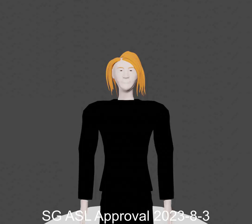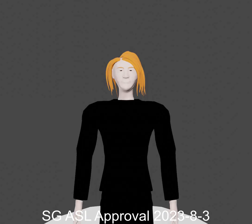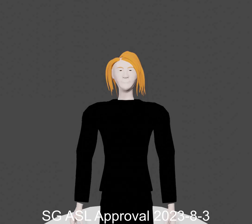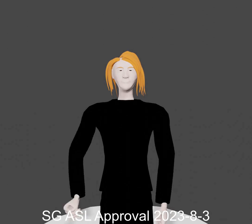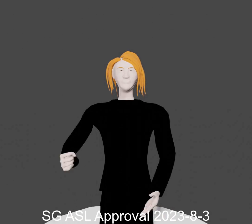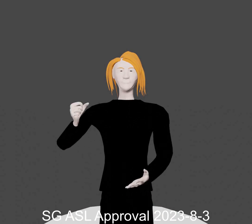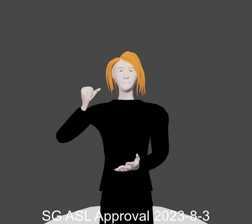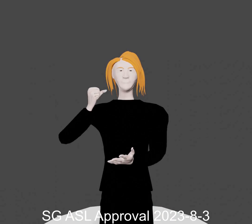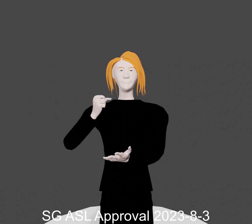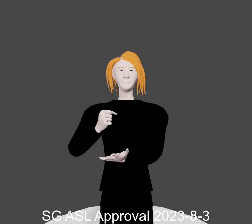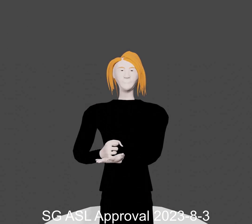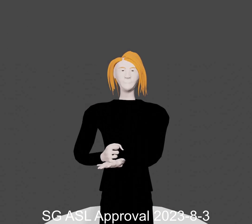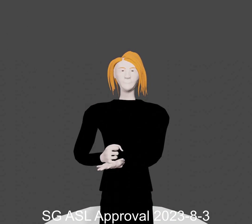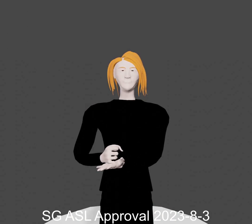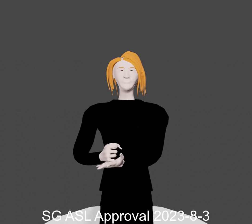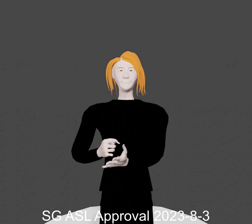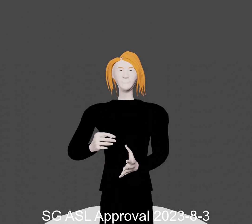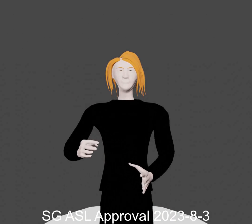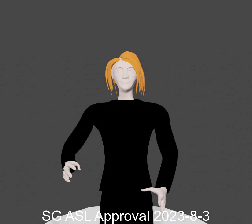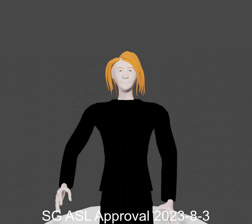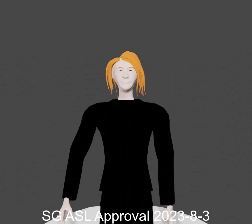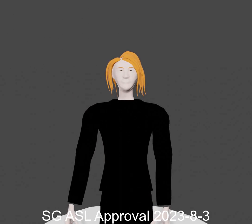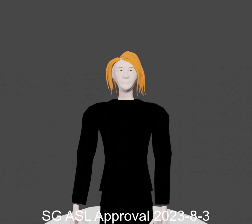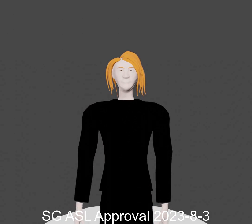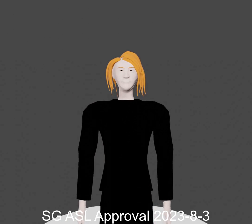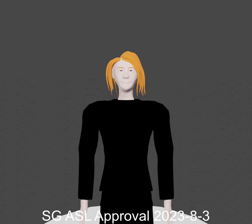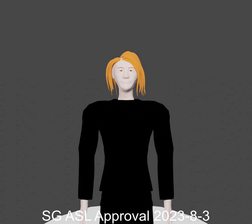Approval